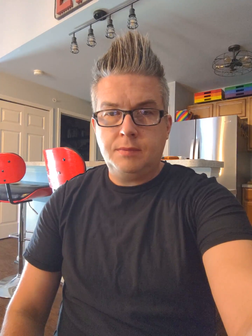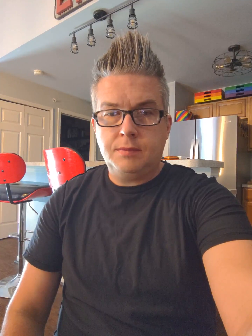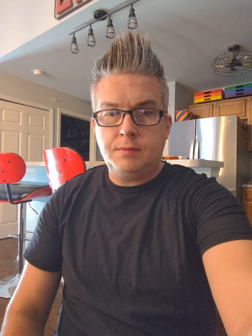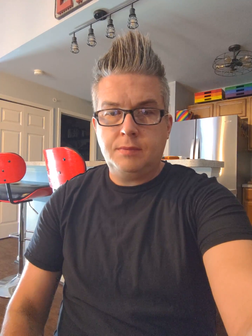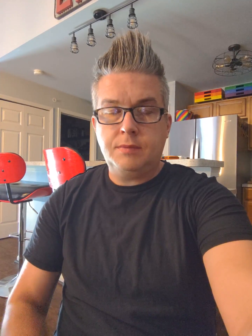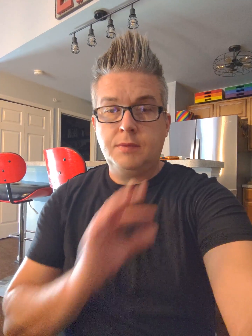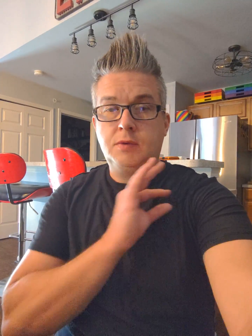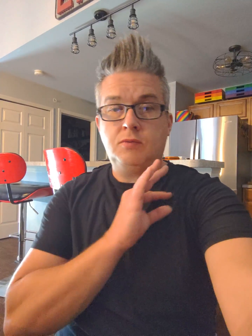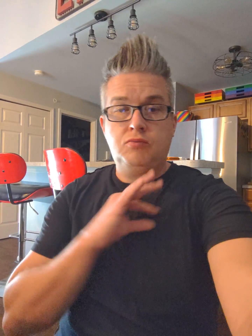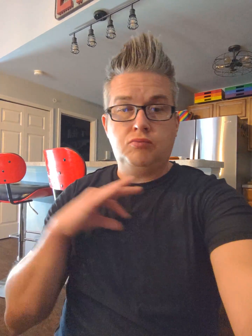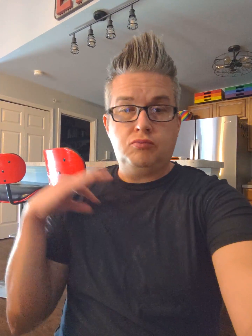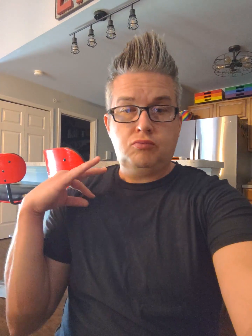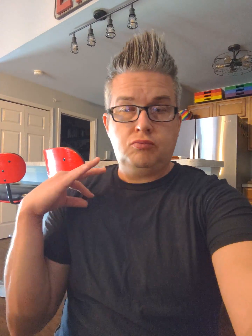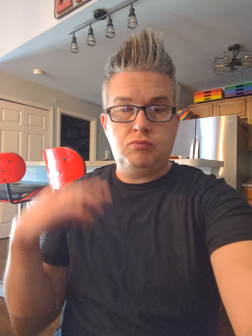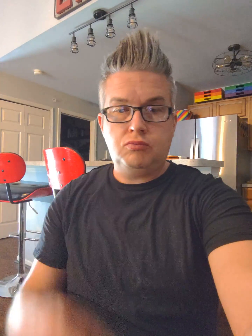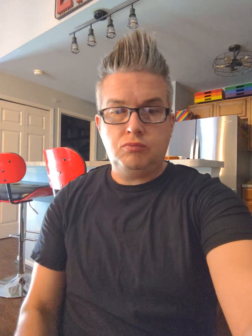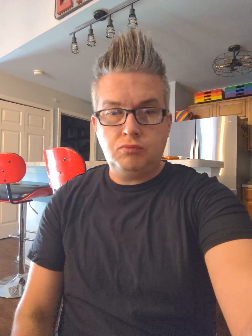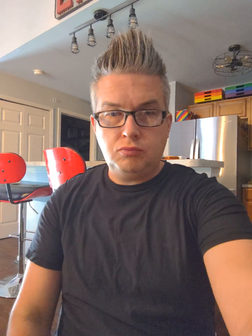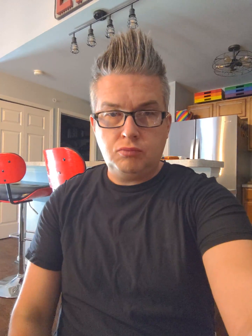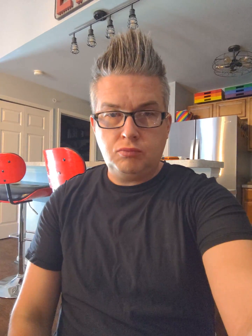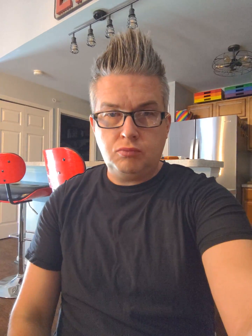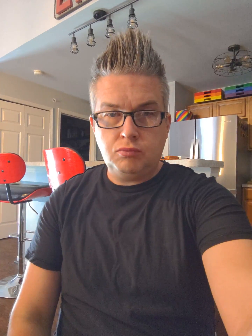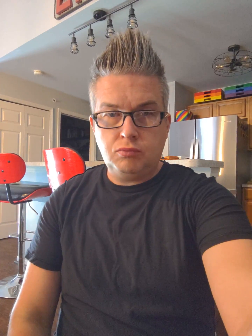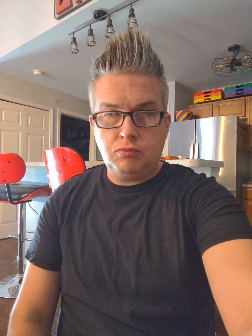beads